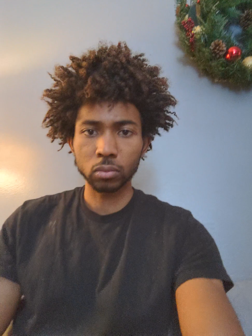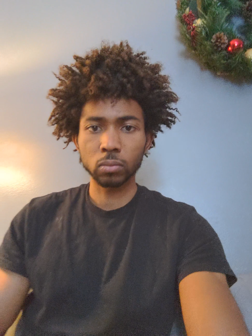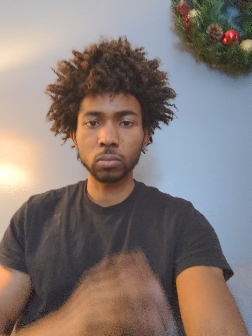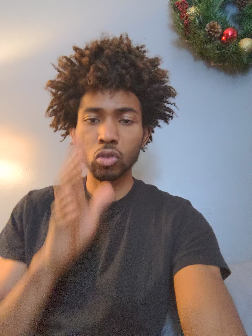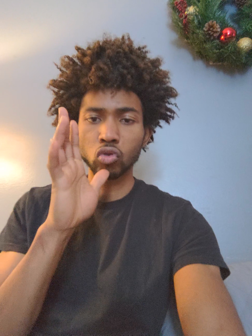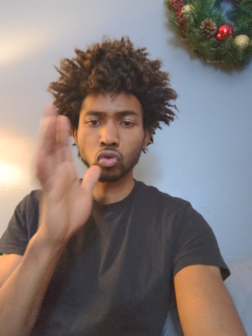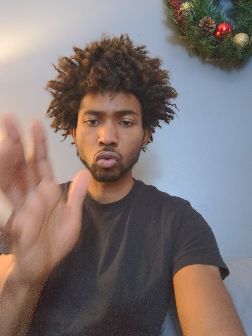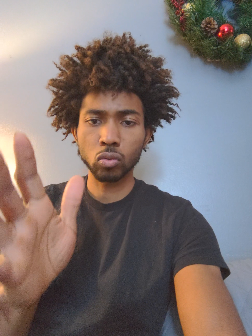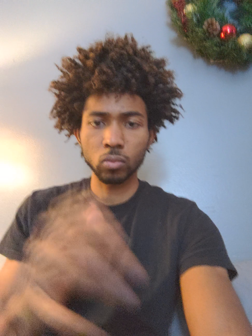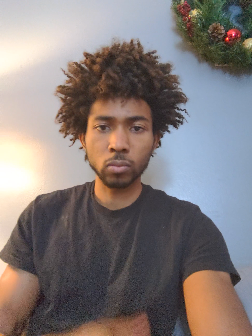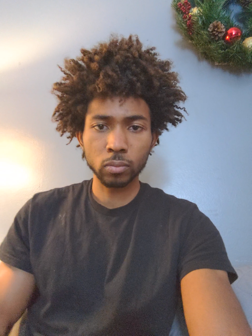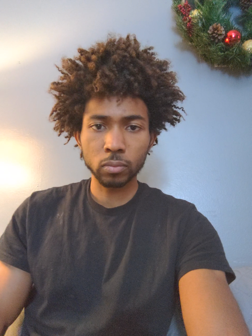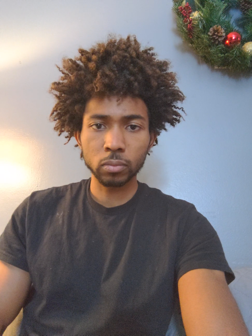grandma